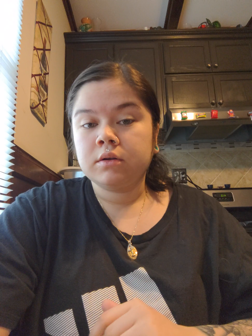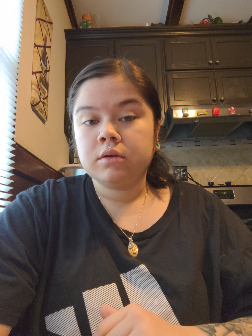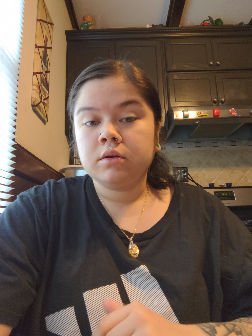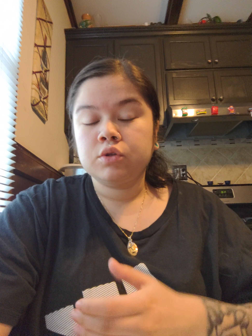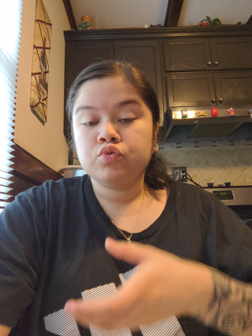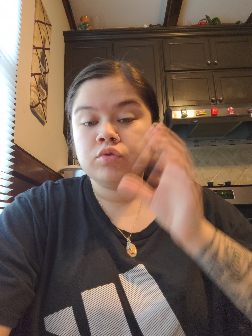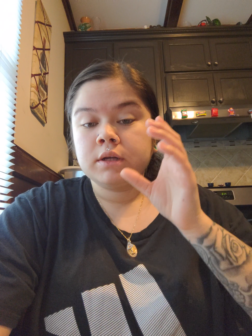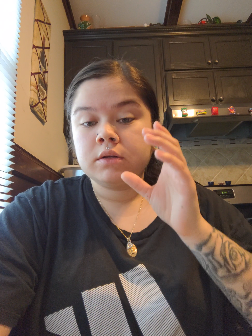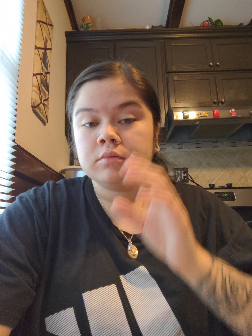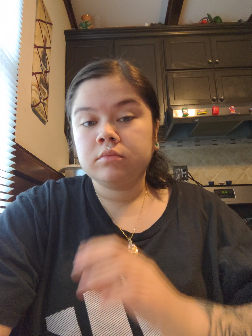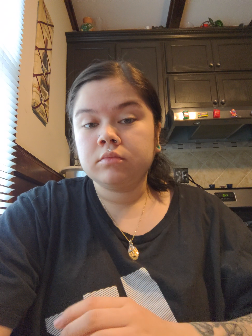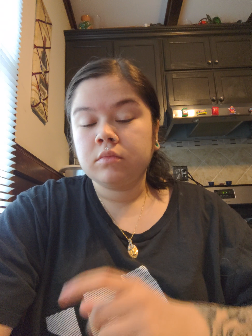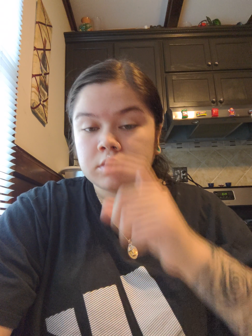drink